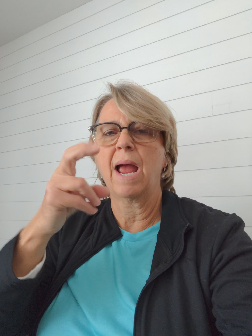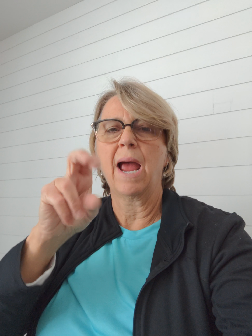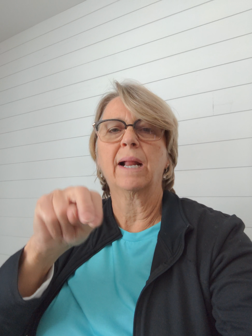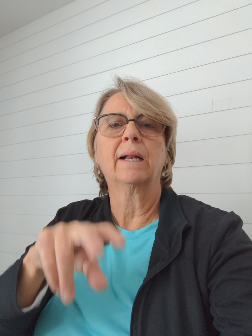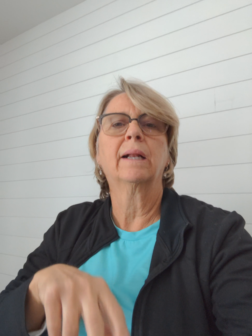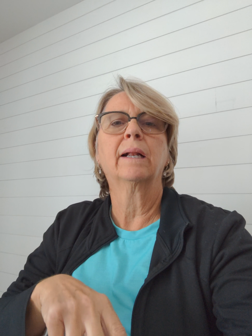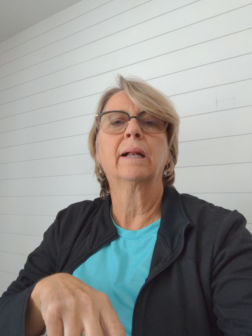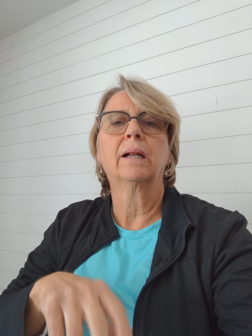hen